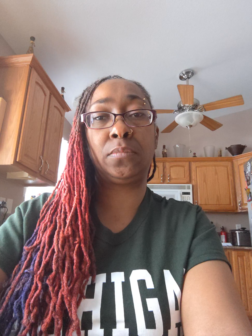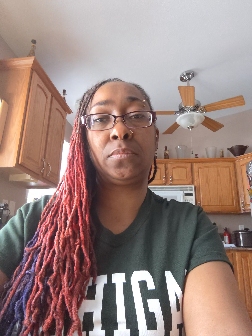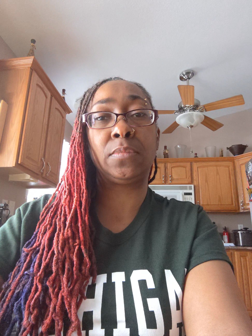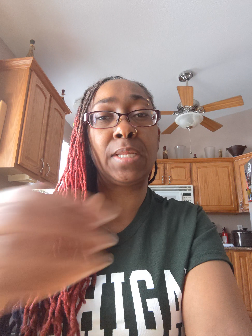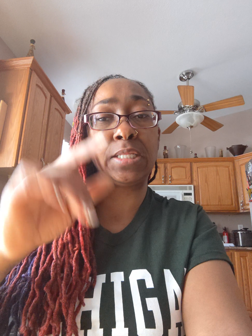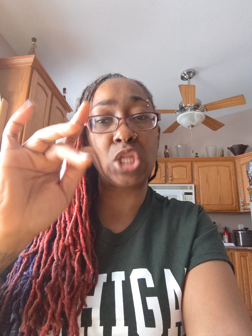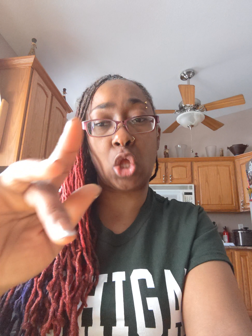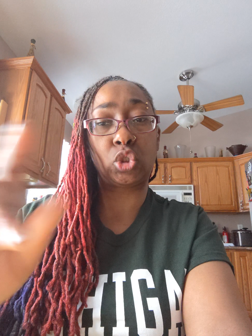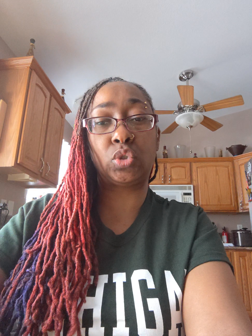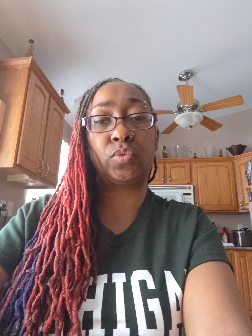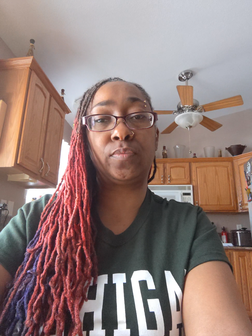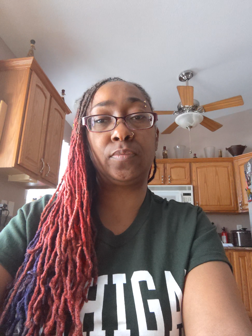touch